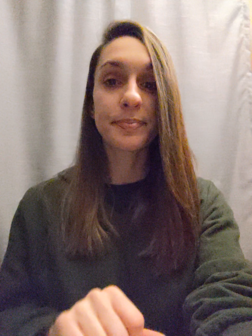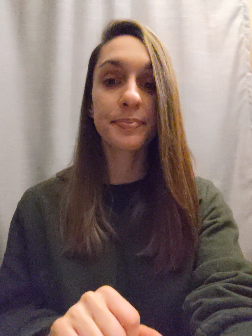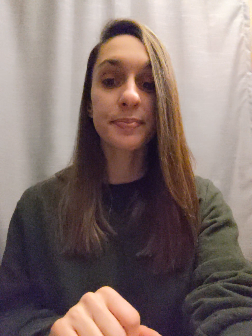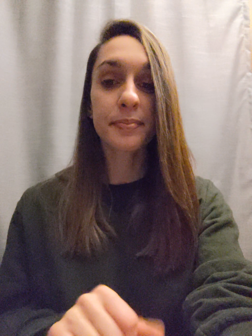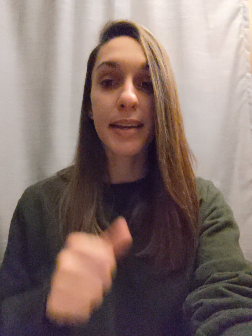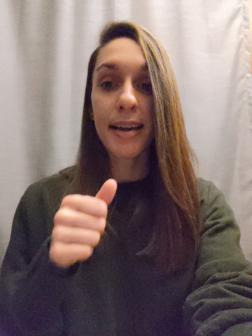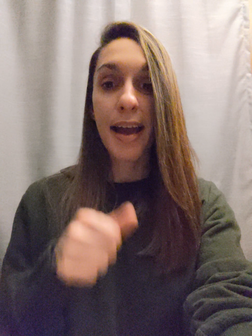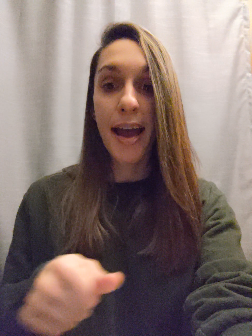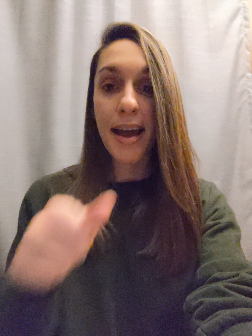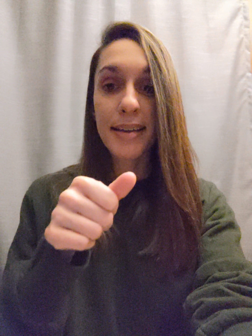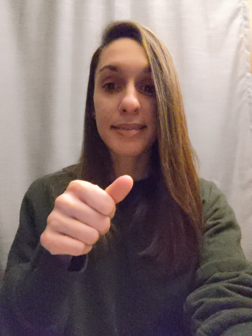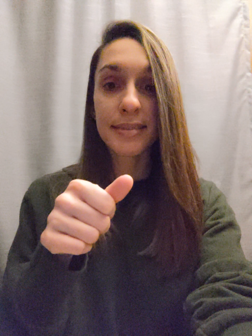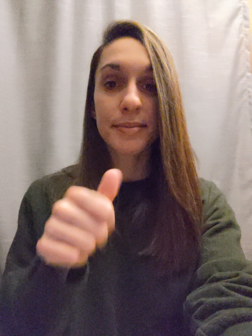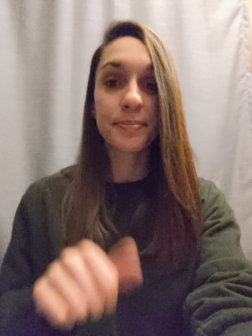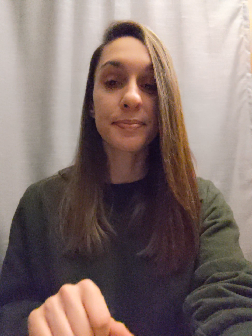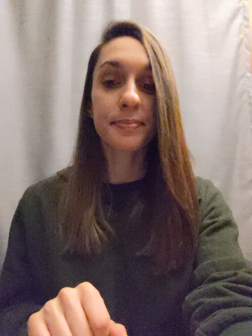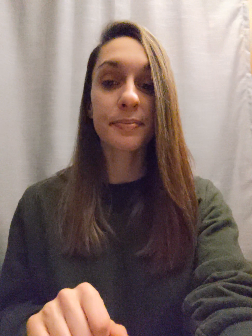hide